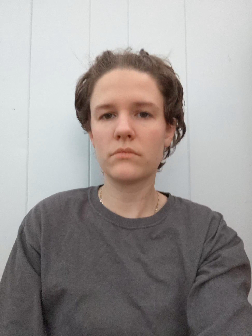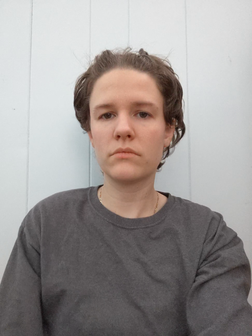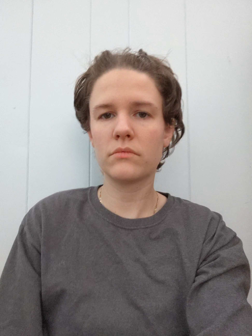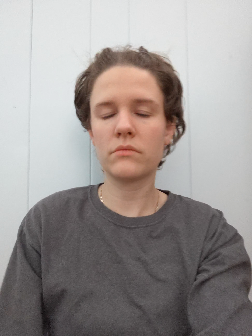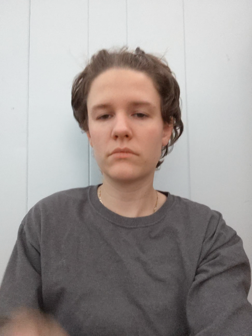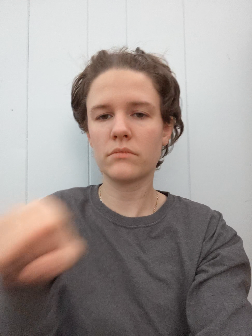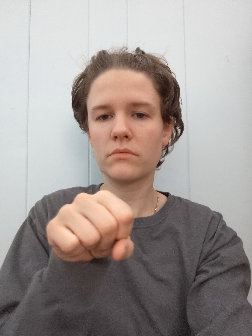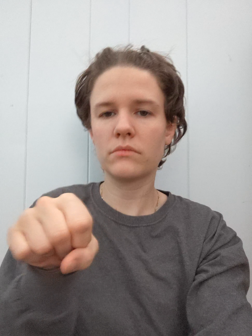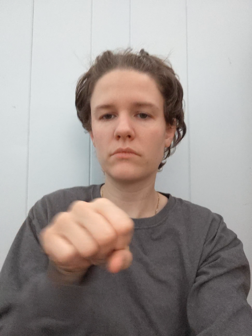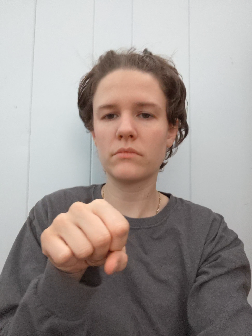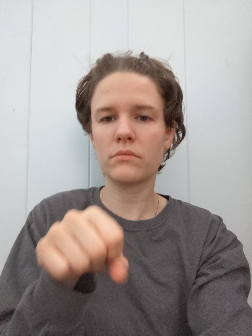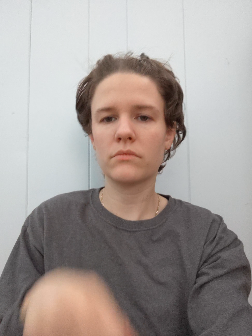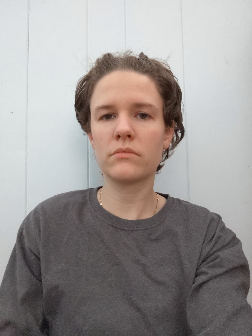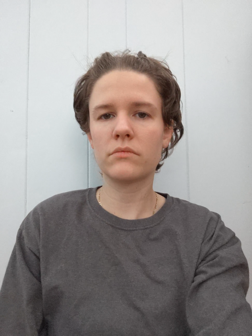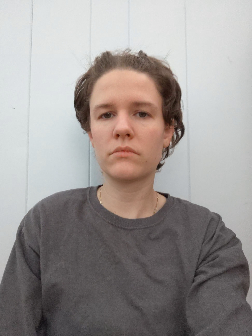shoe